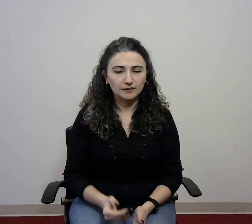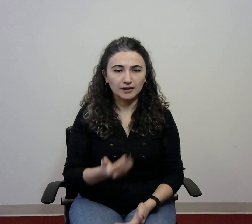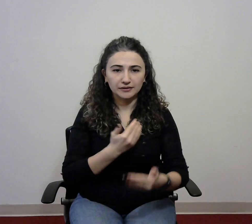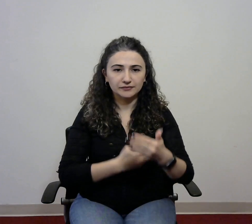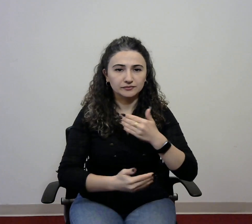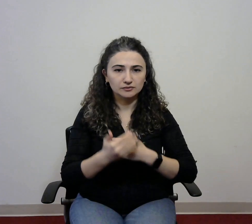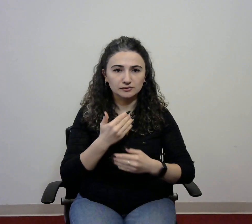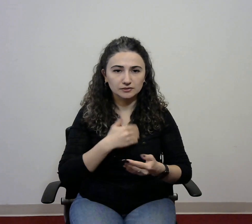əlil